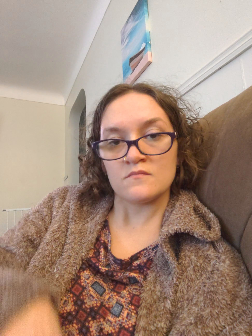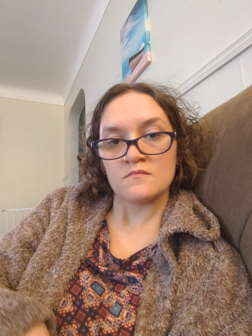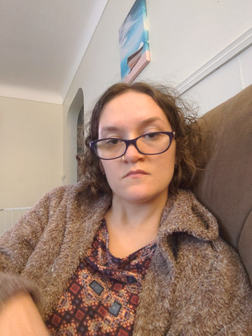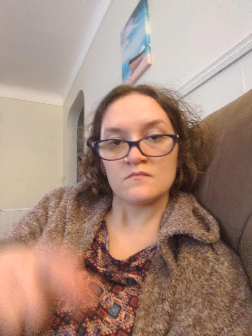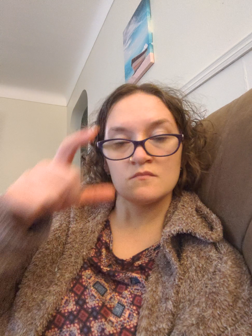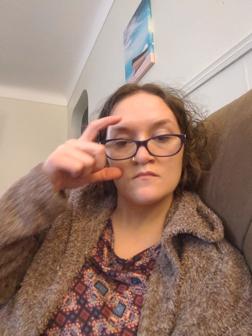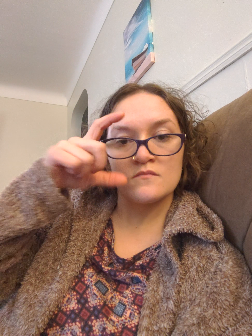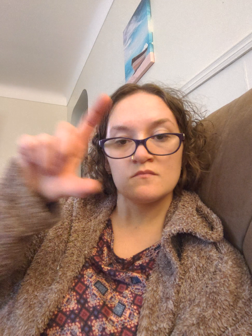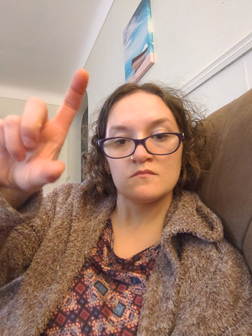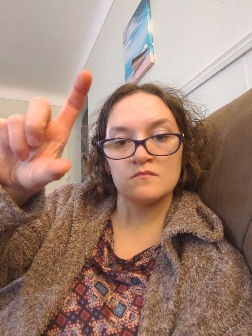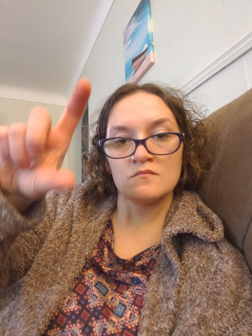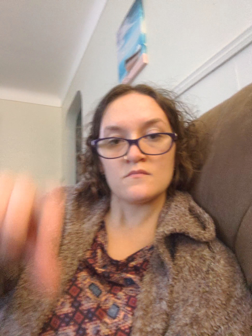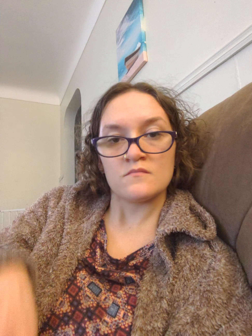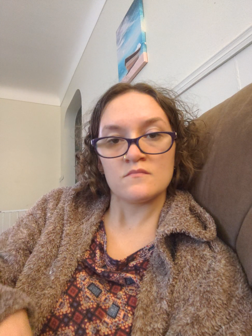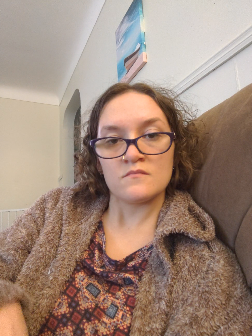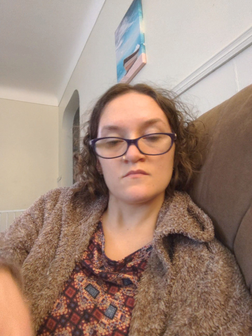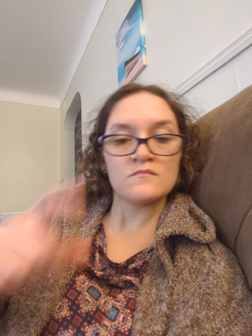moon